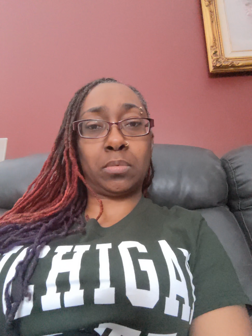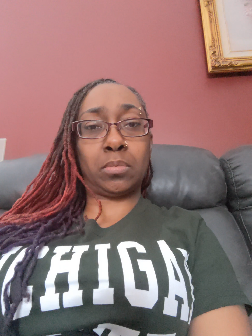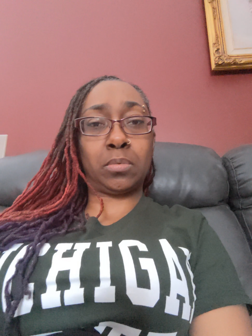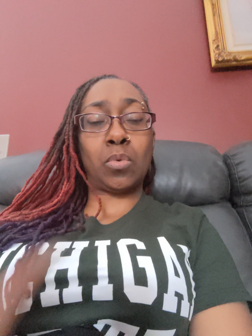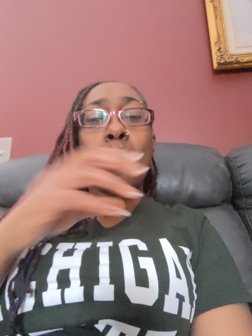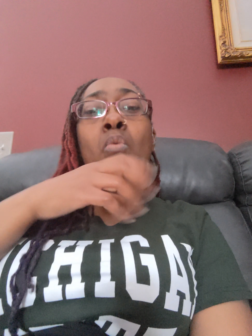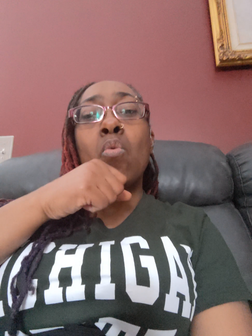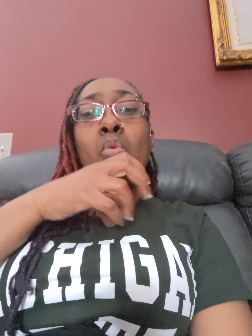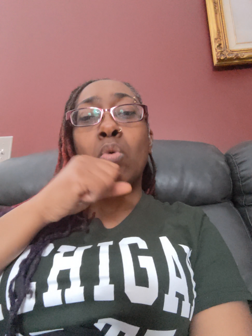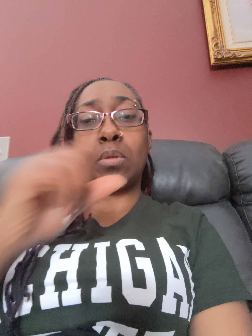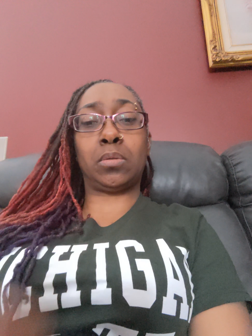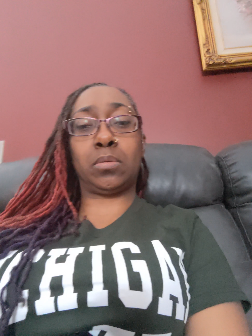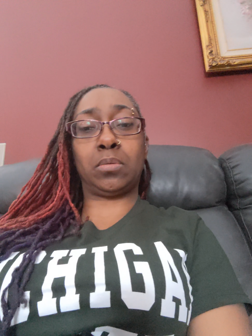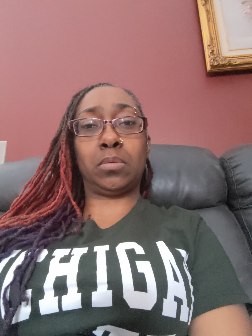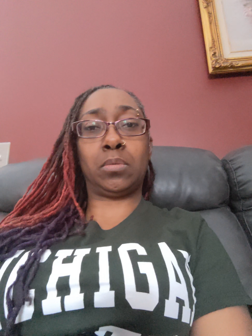orange